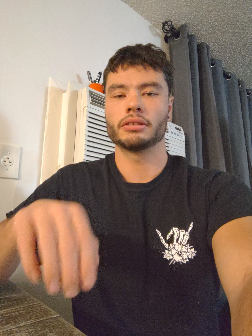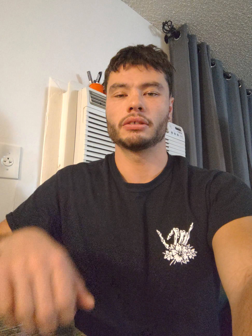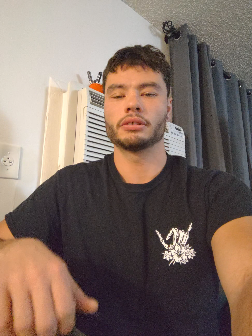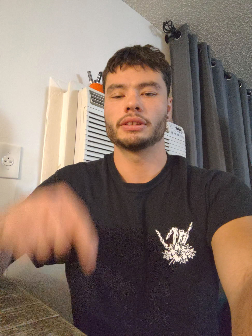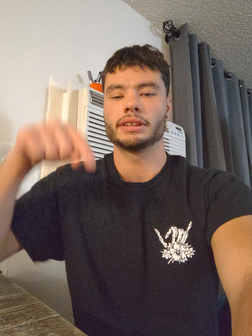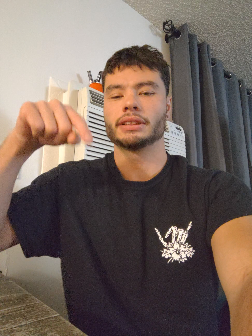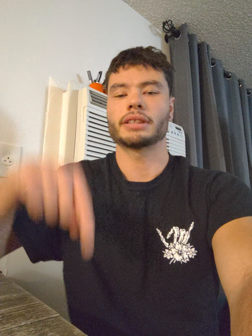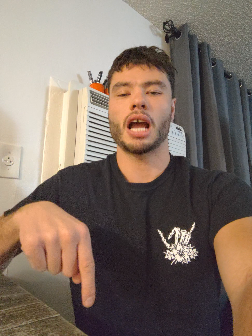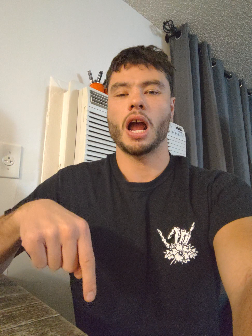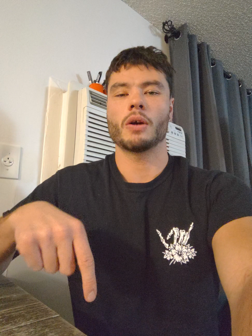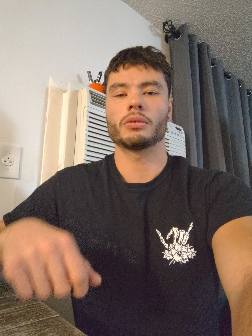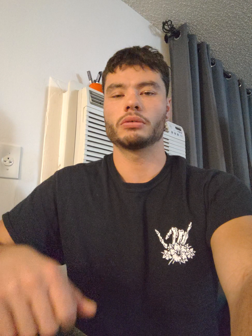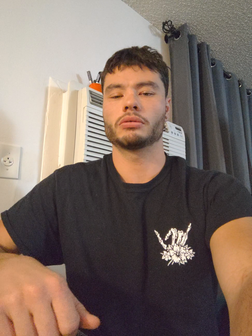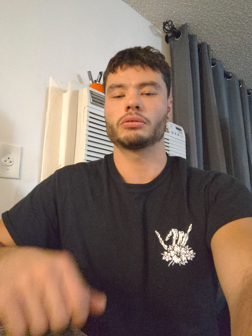down